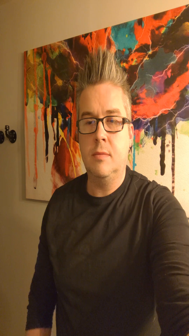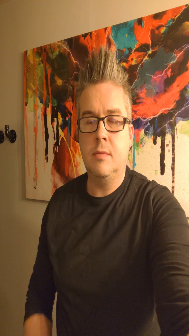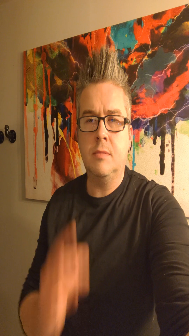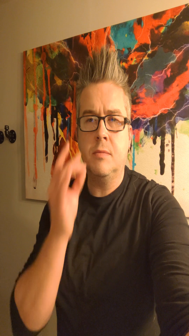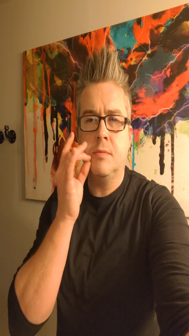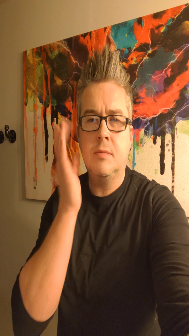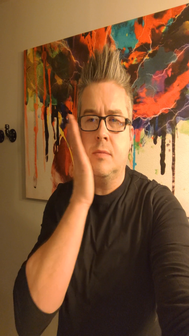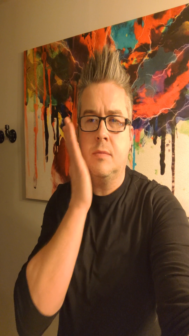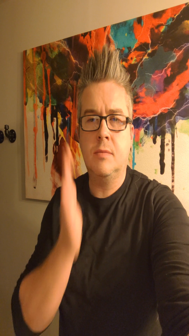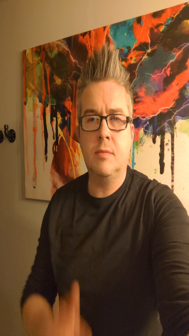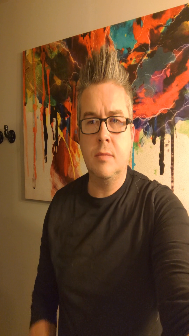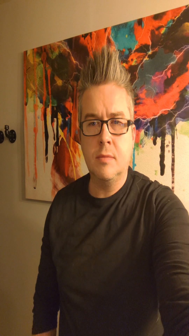bee